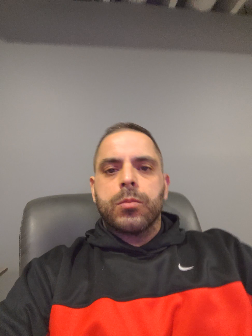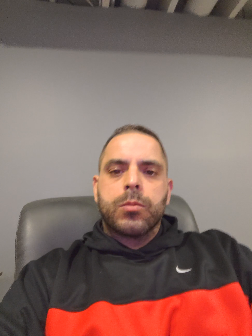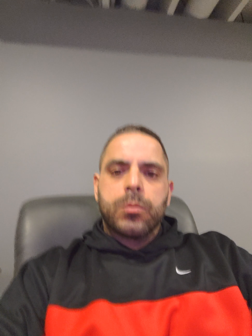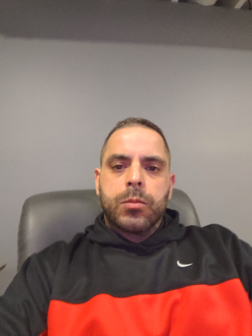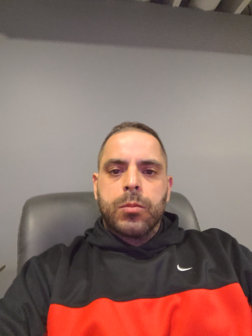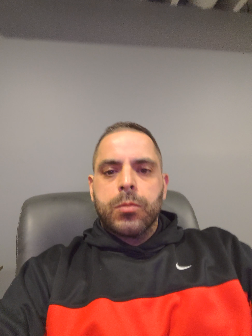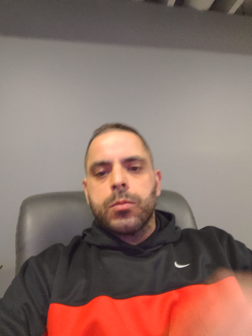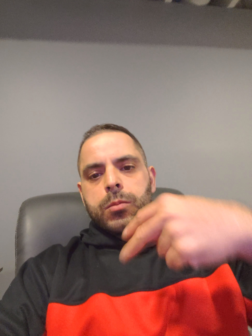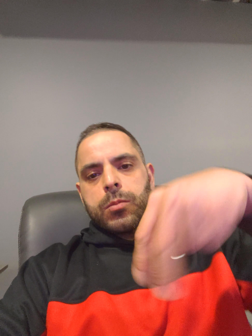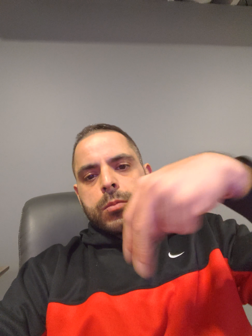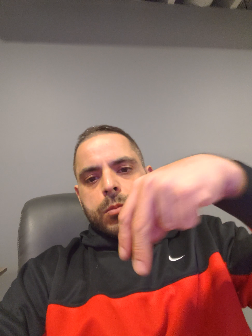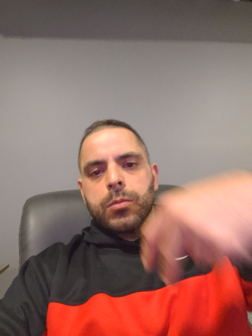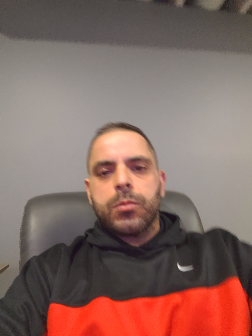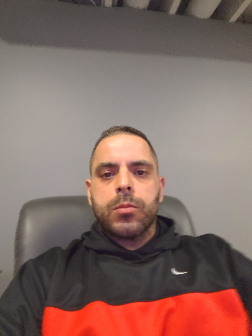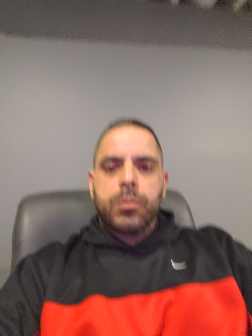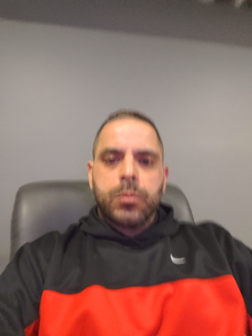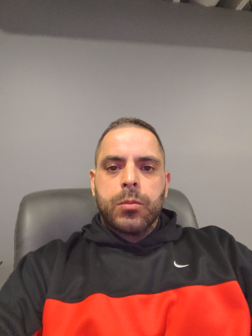dance